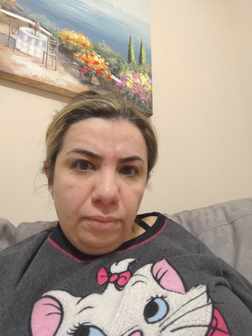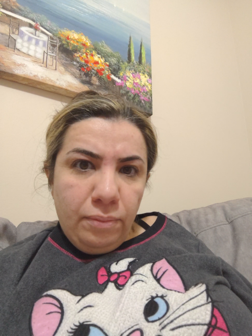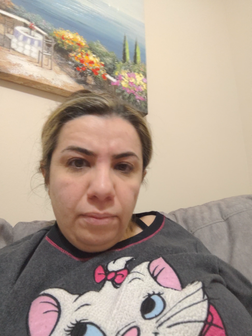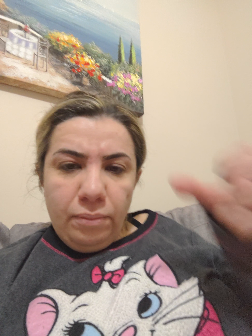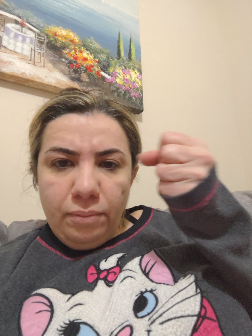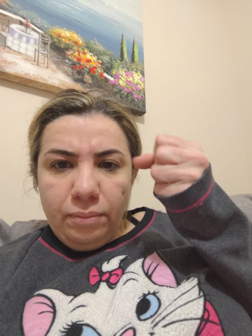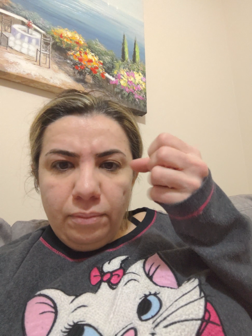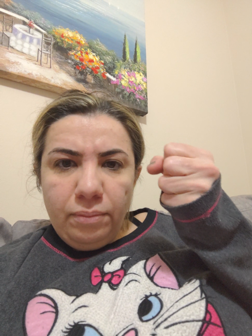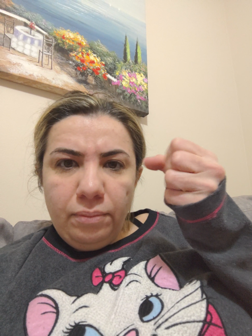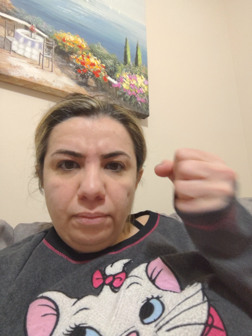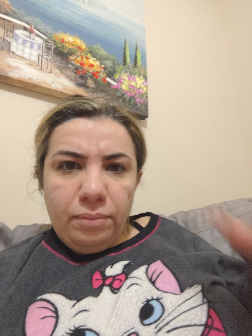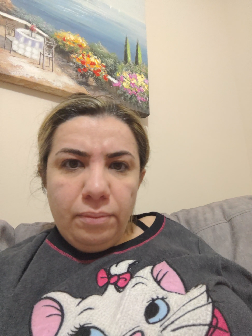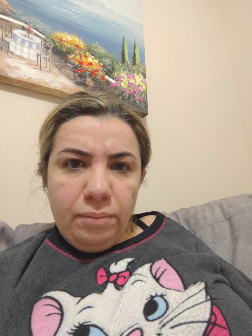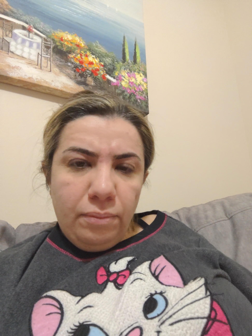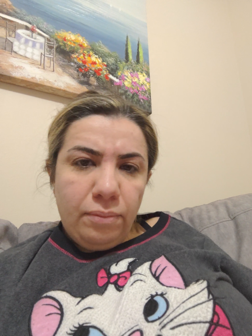milk